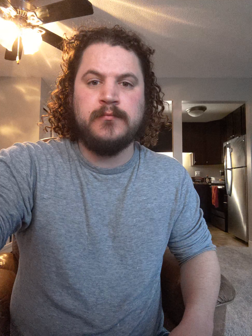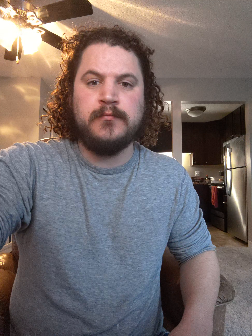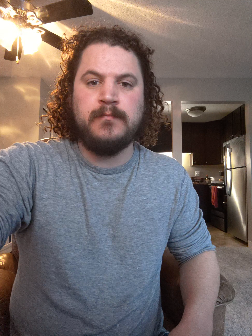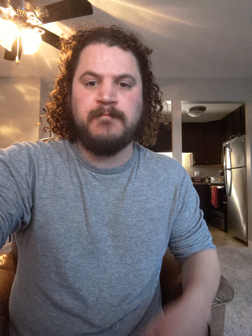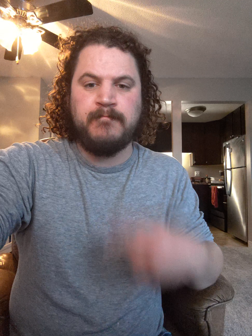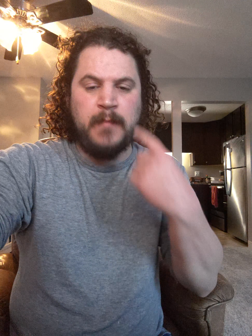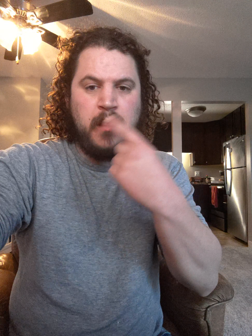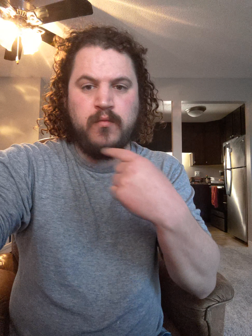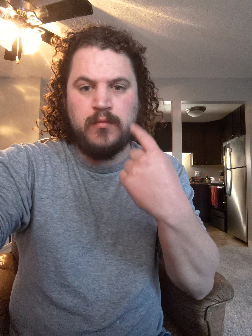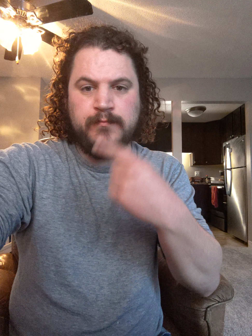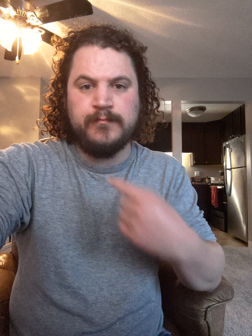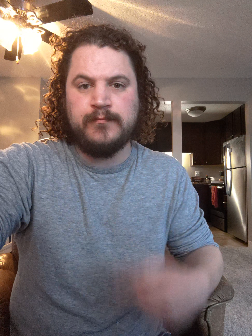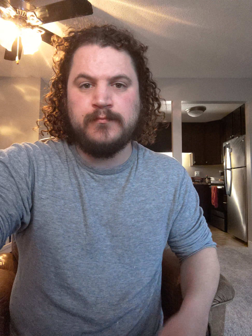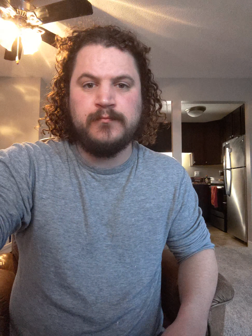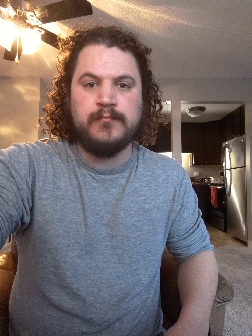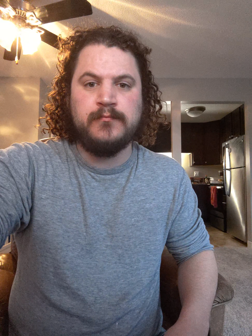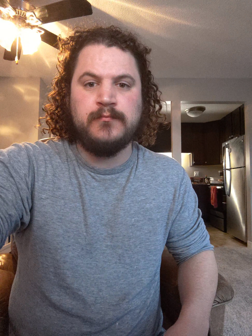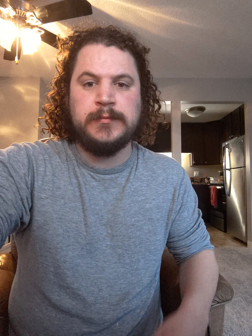mouth